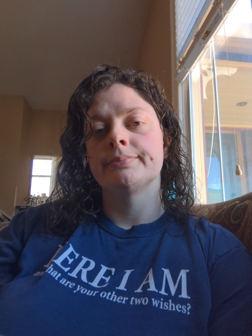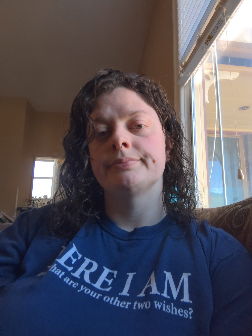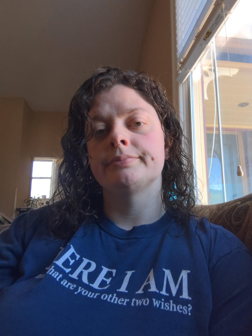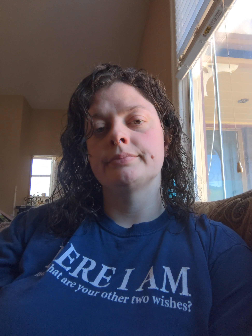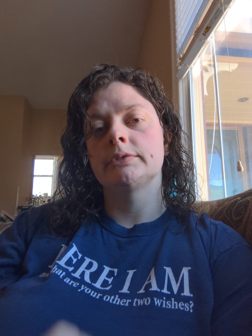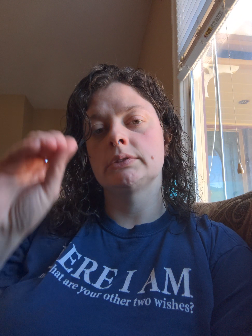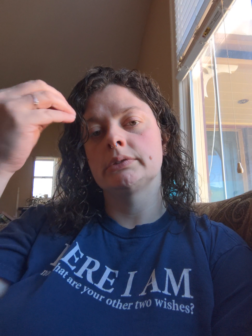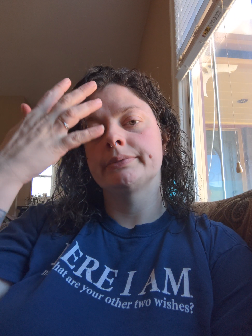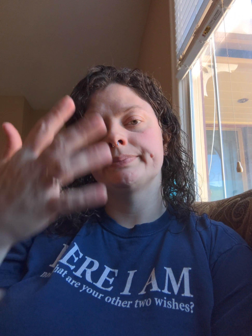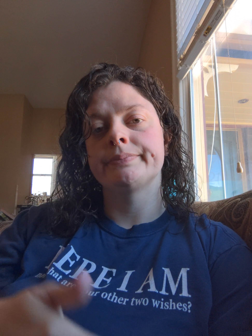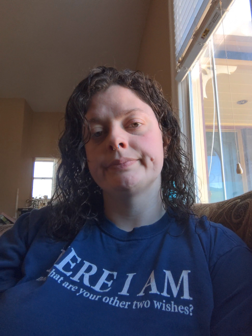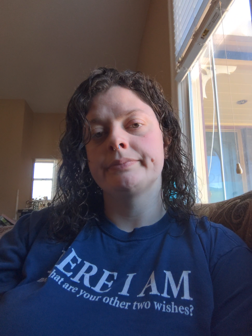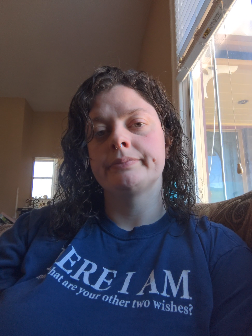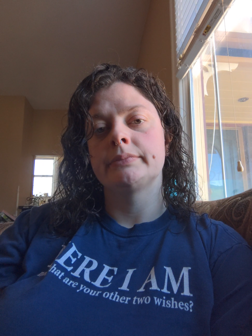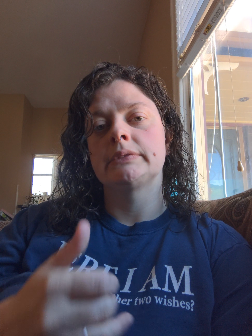sun